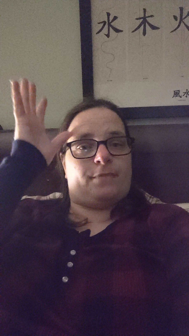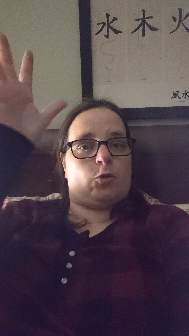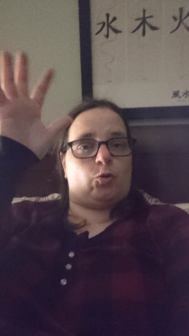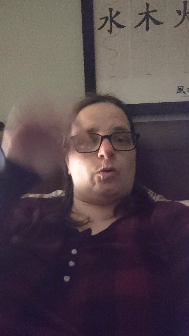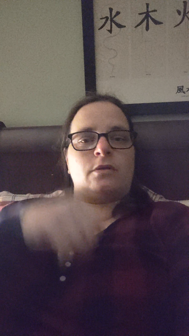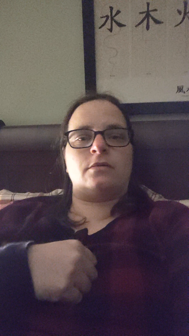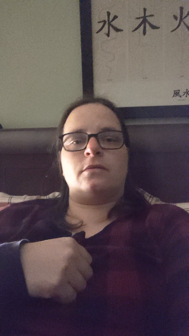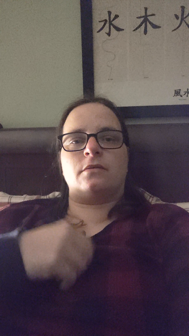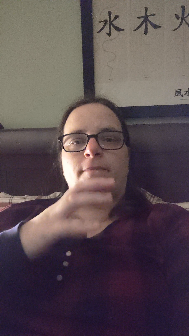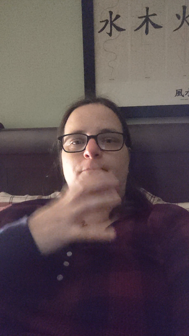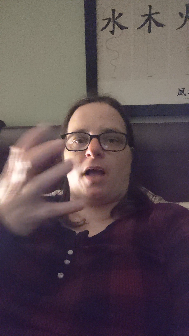much